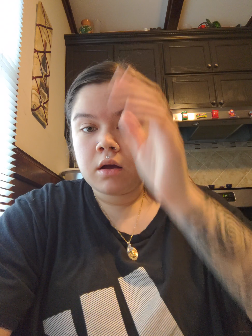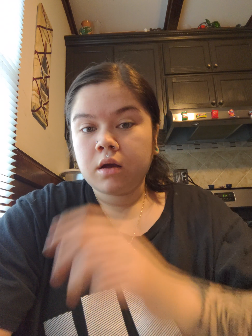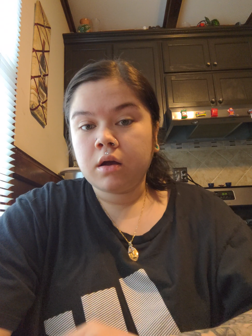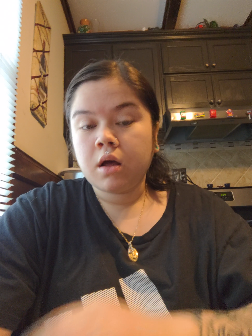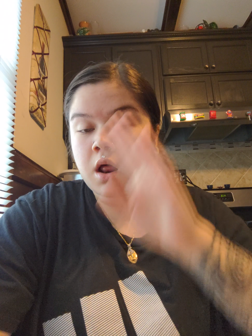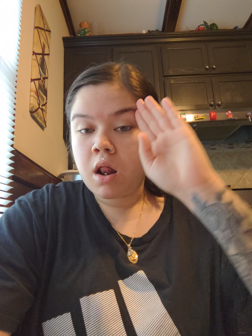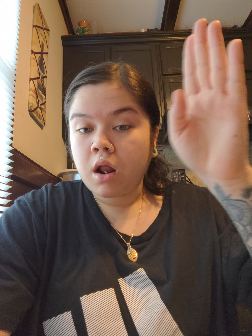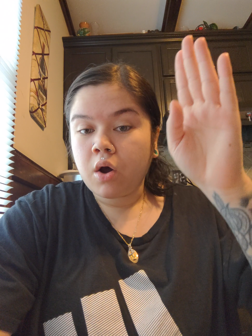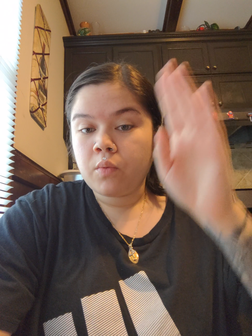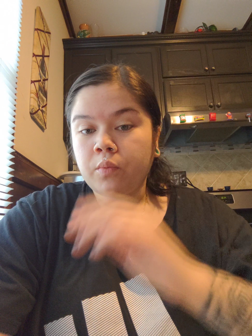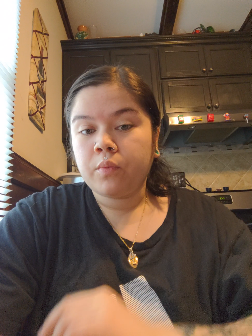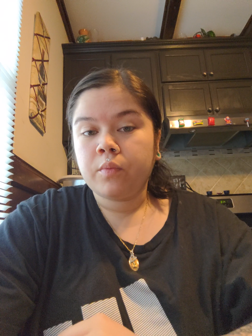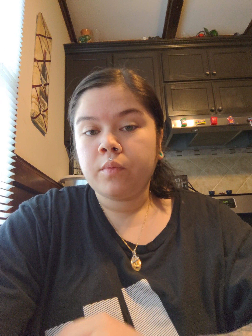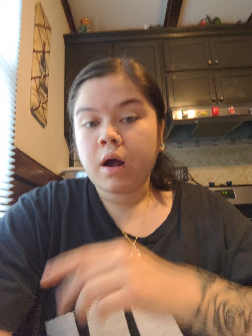hello